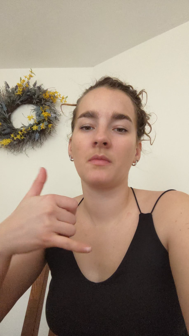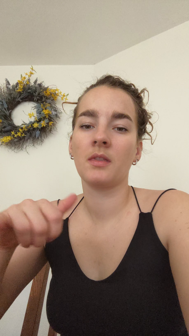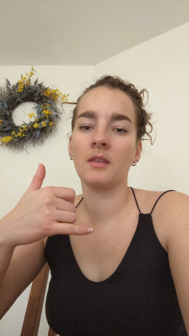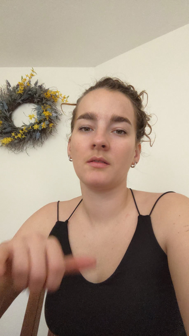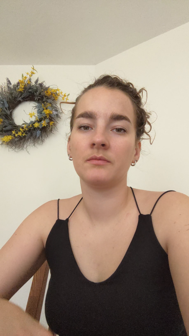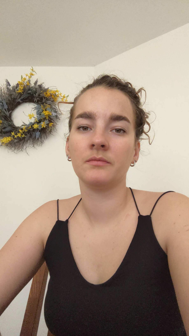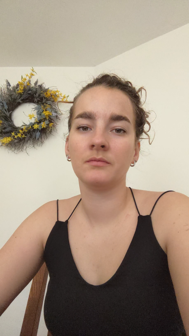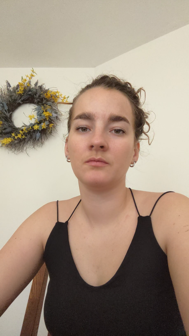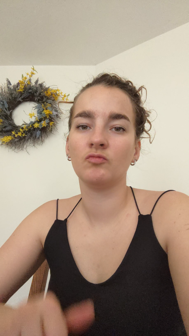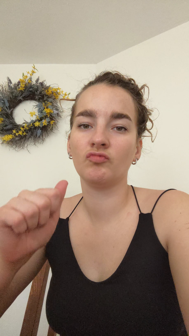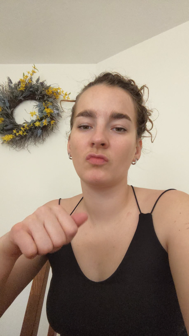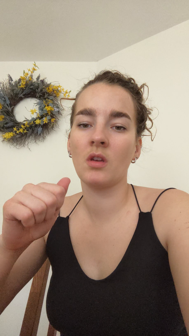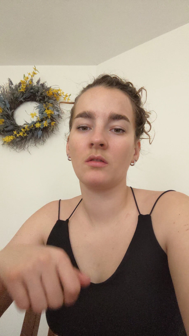rock